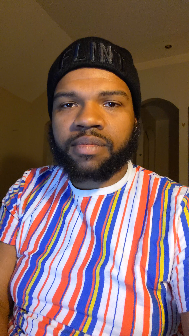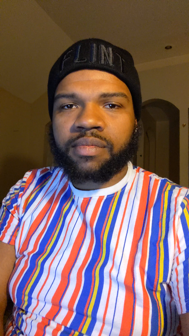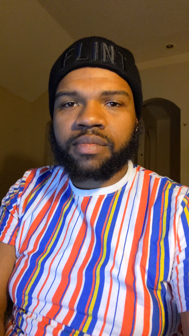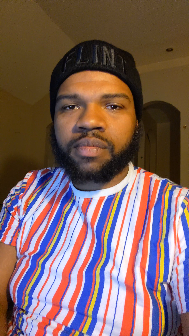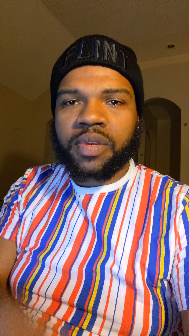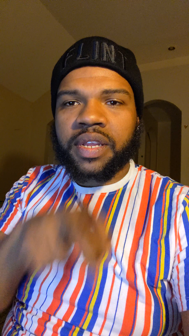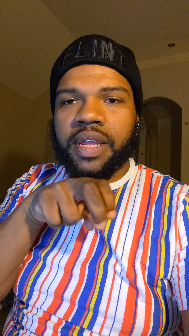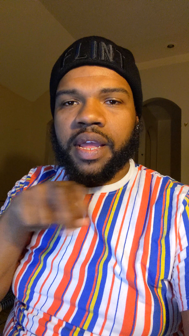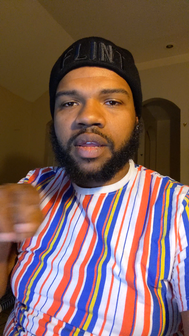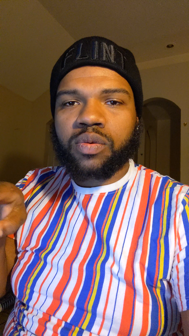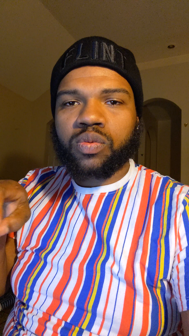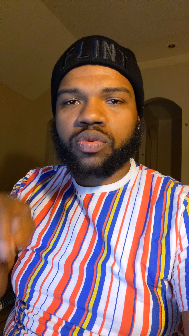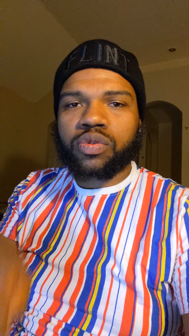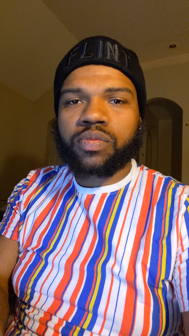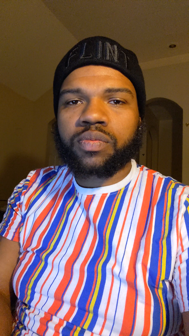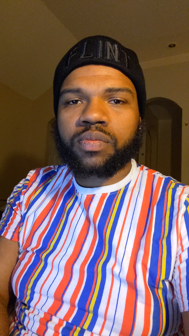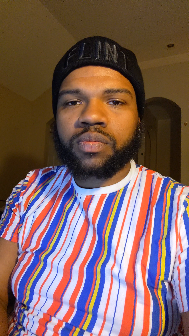couch